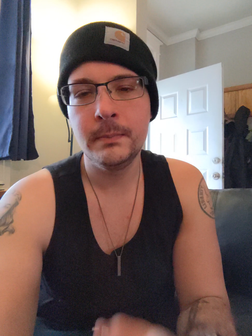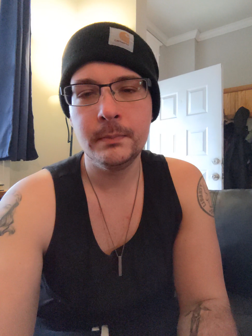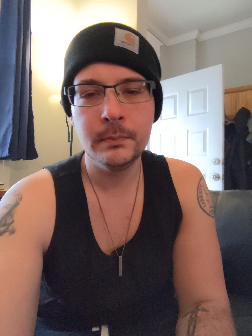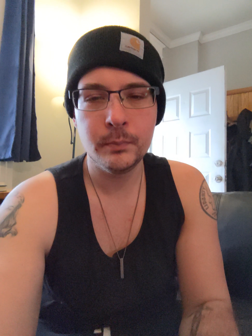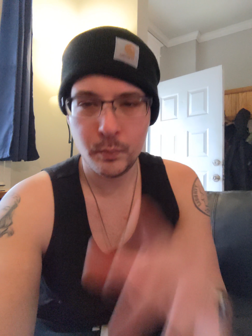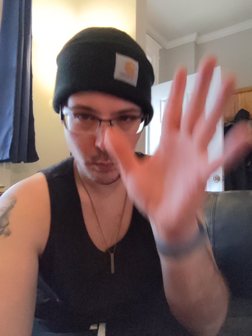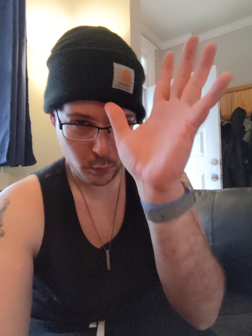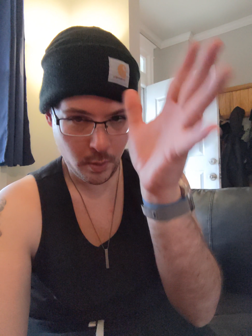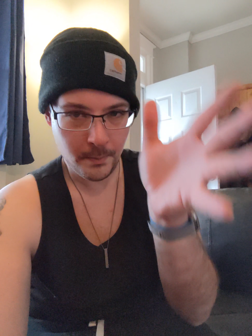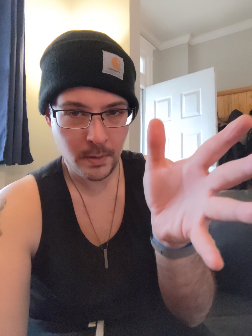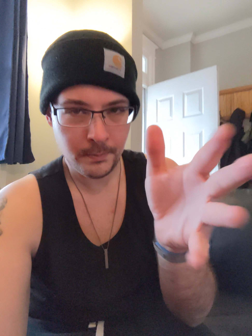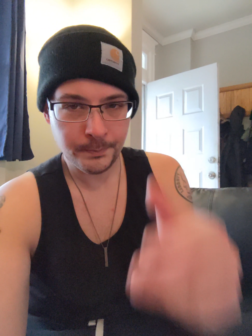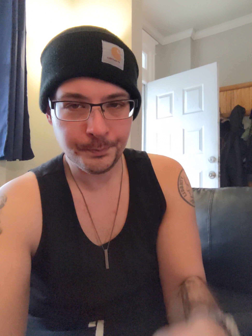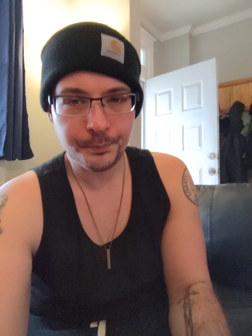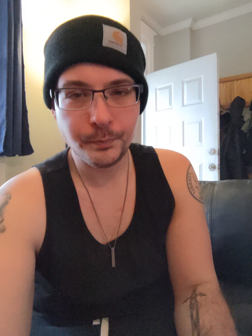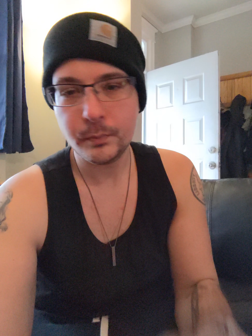grandpa